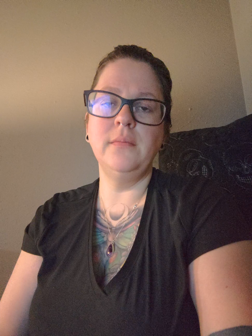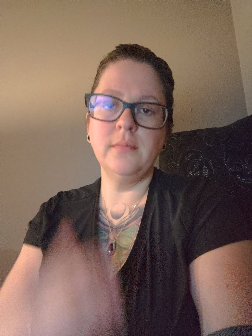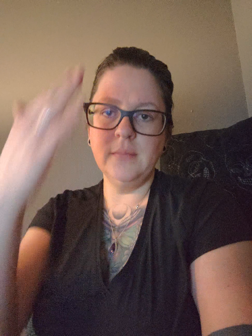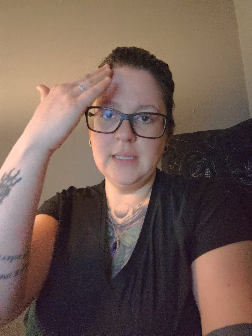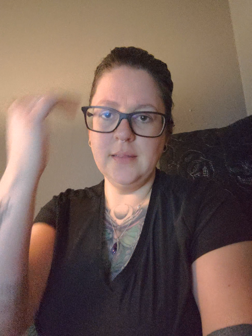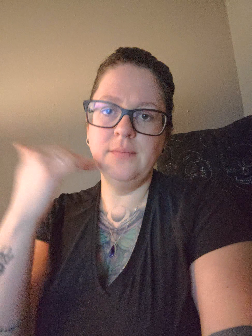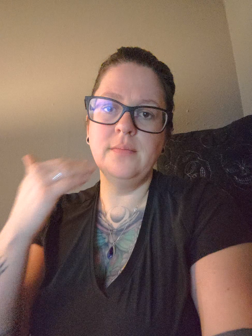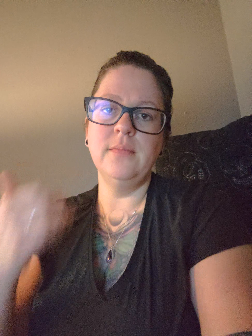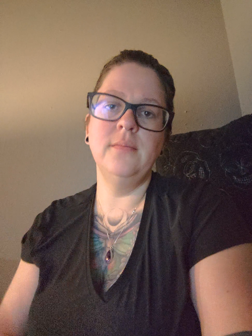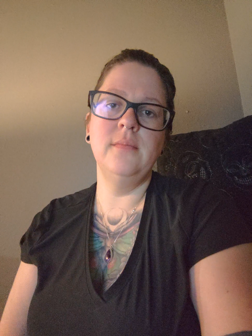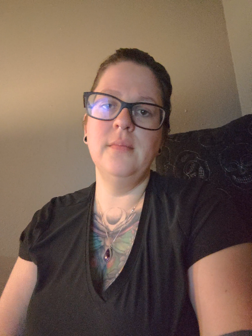head